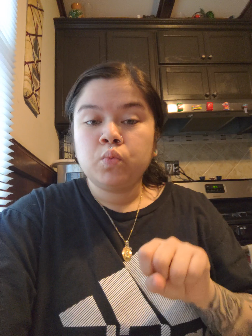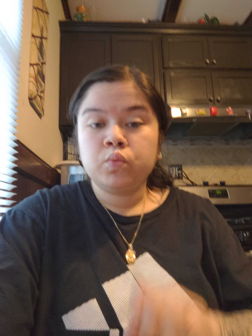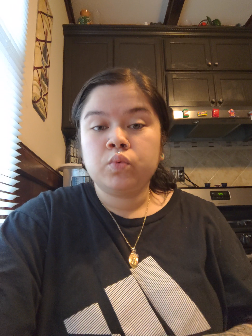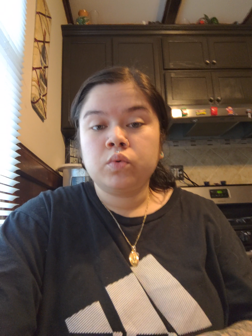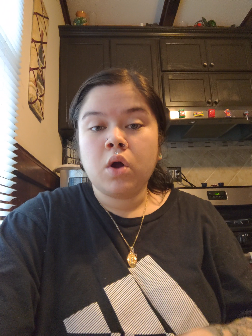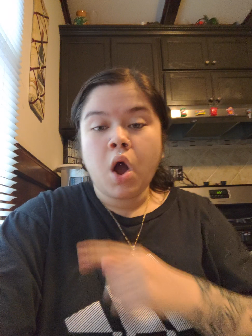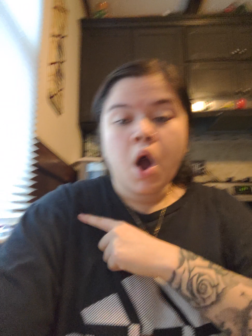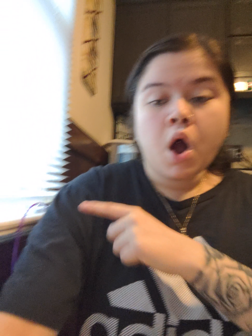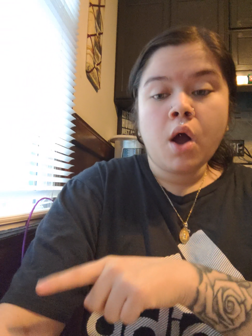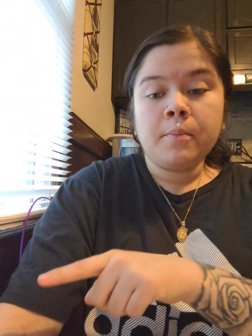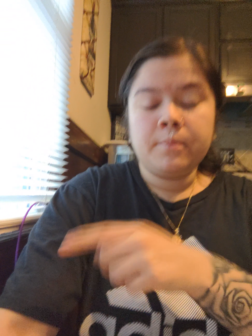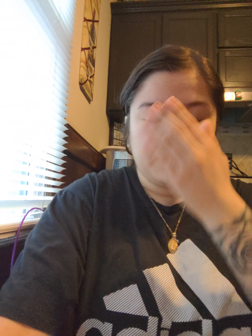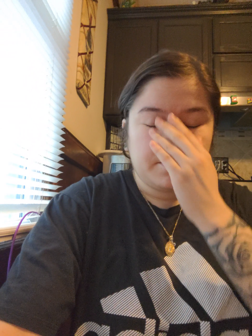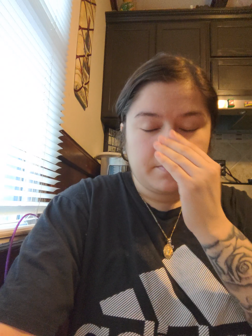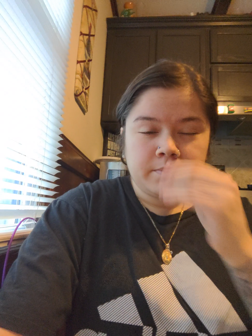arm